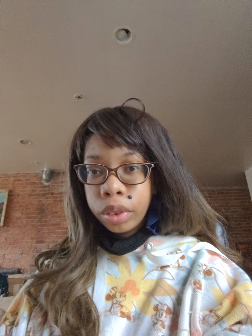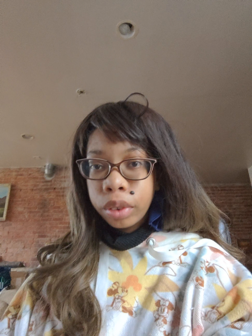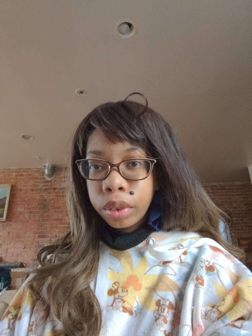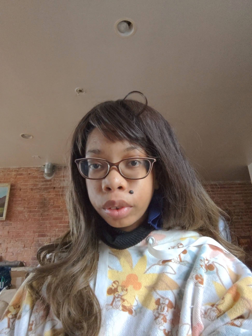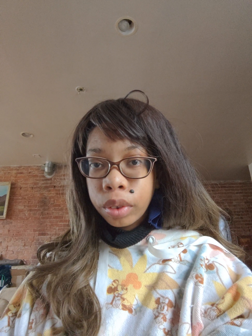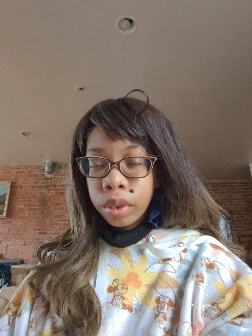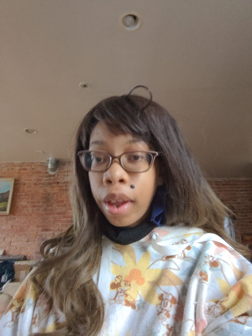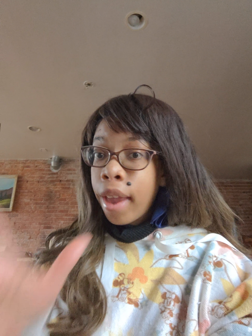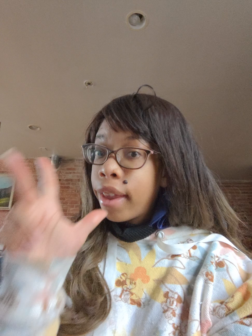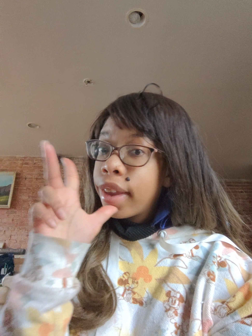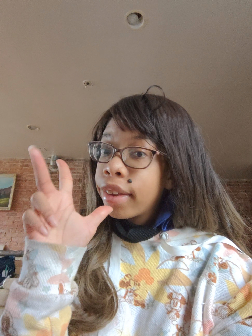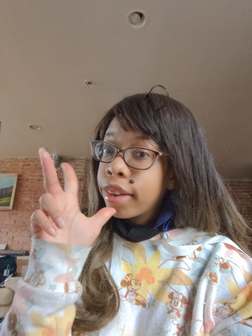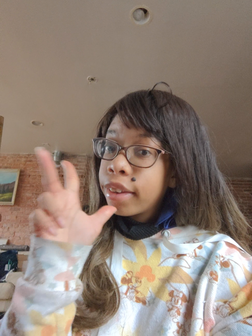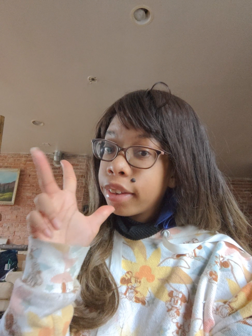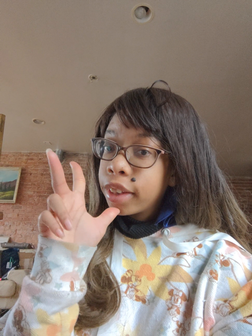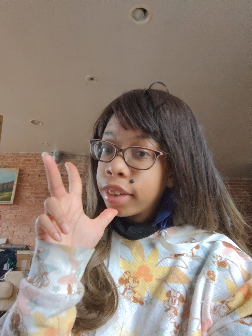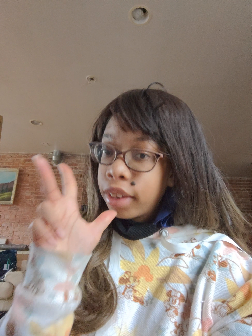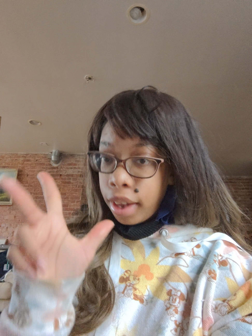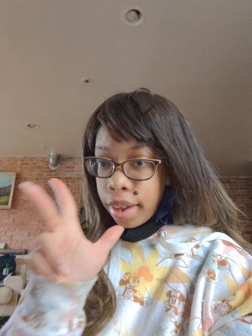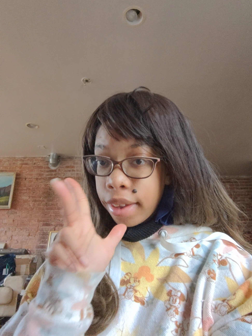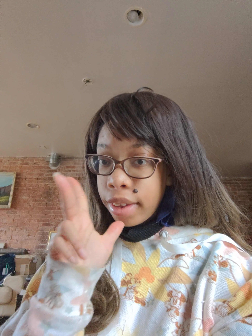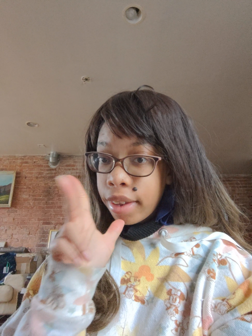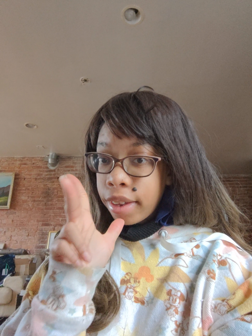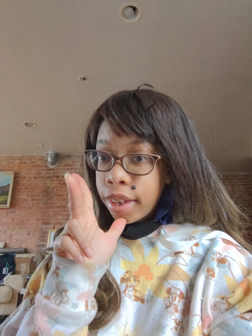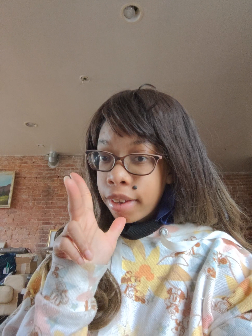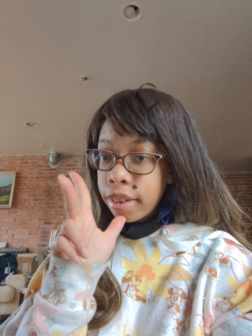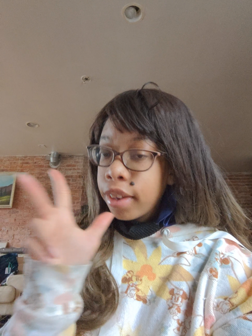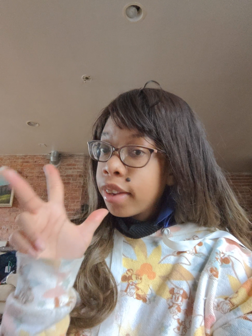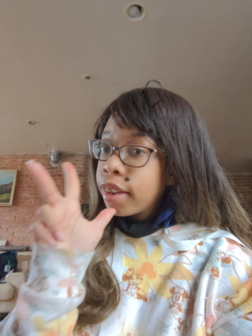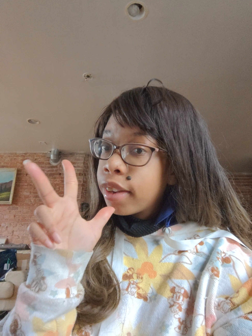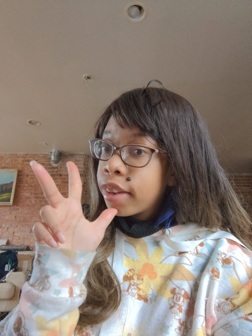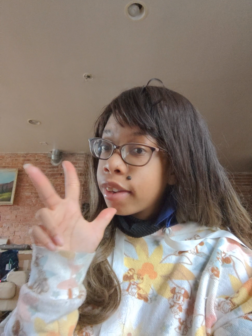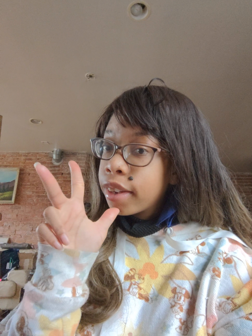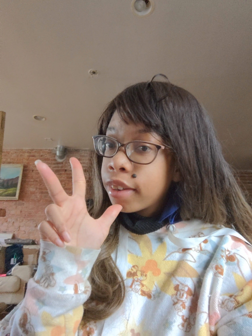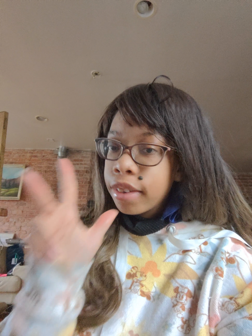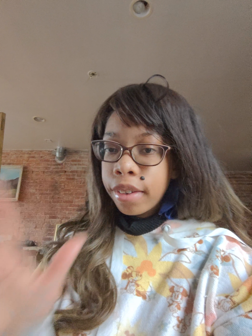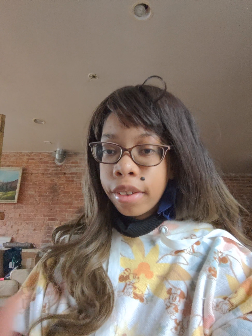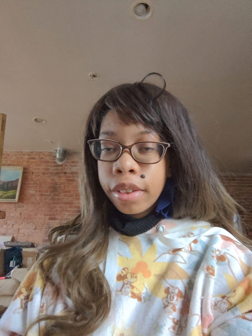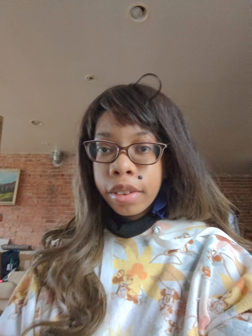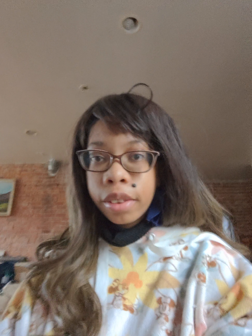hen